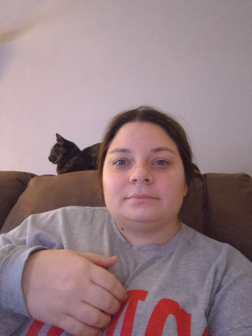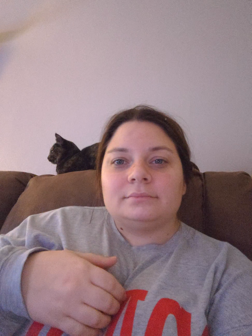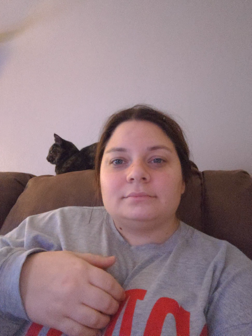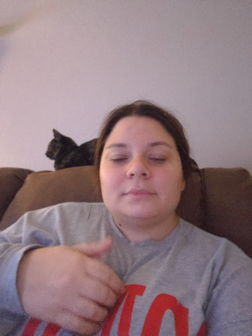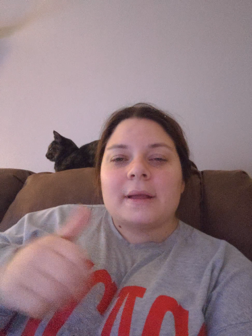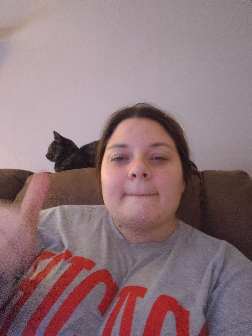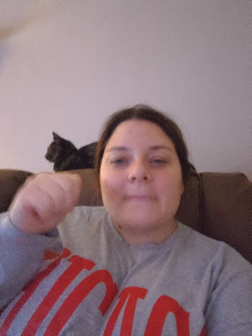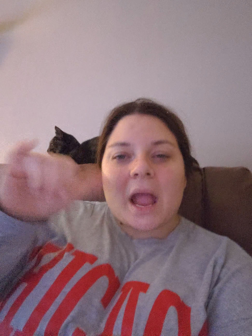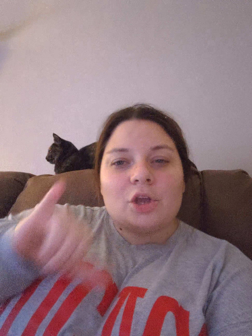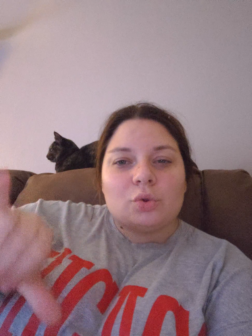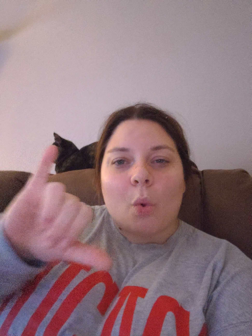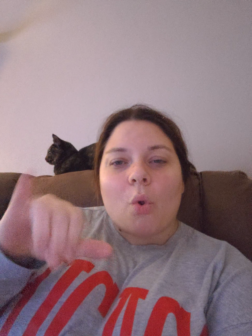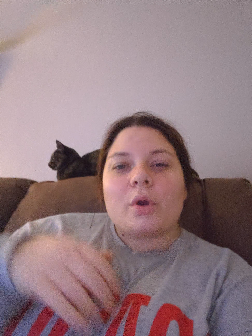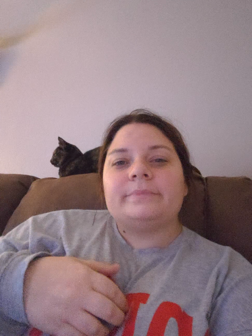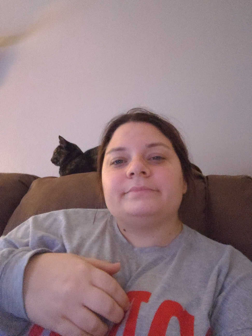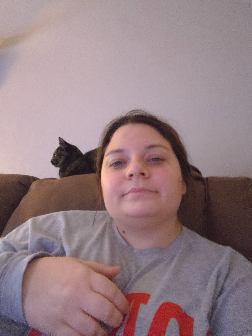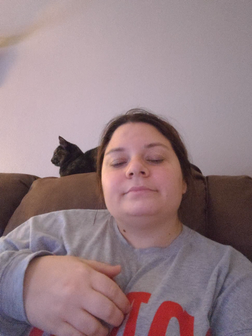backyard